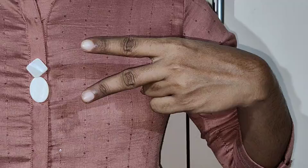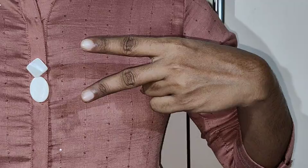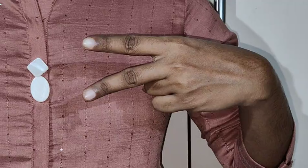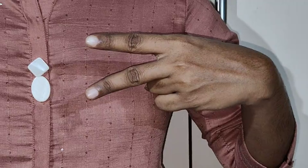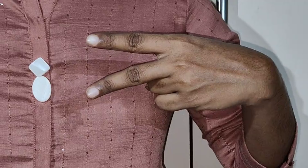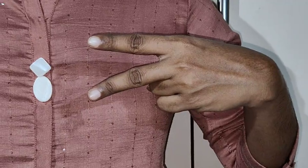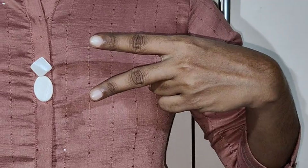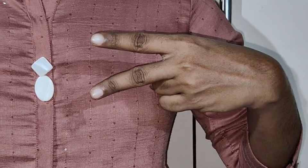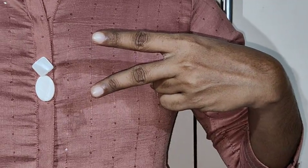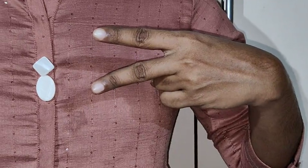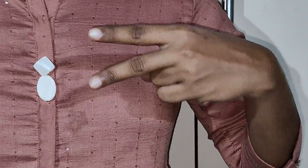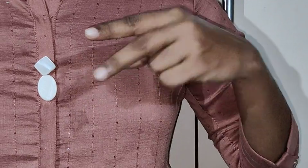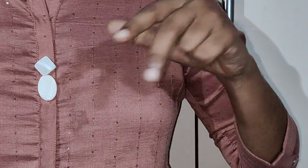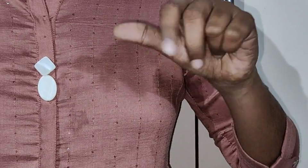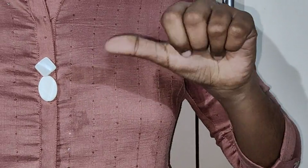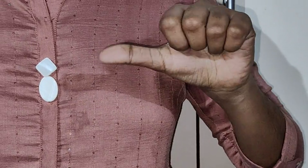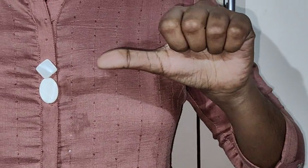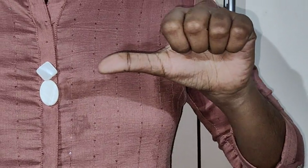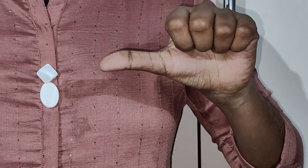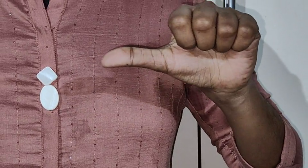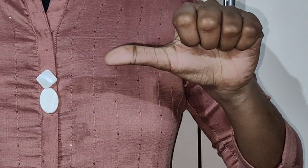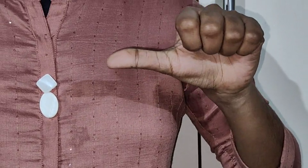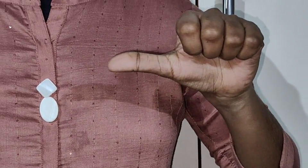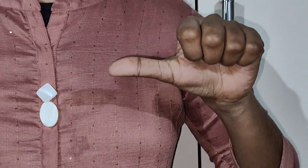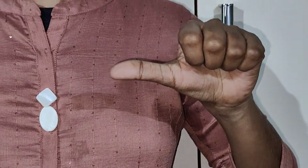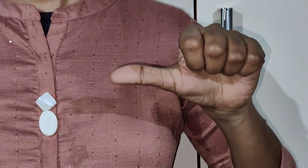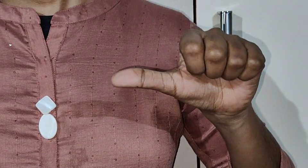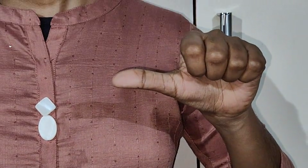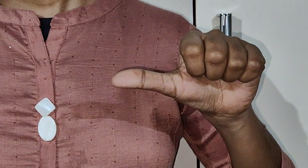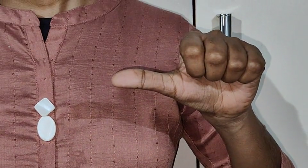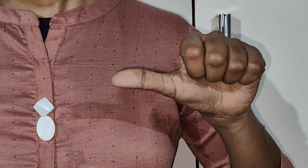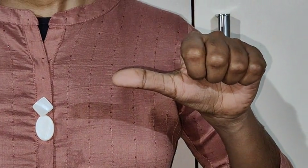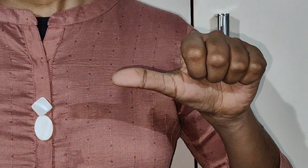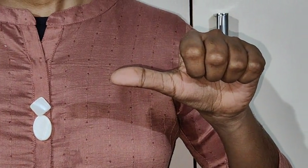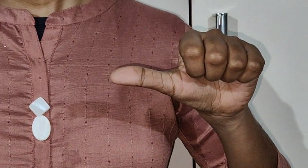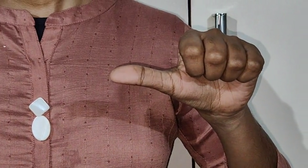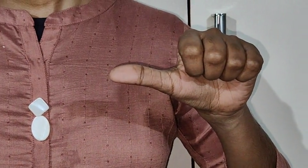ഐ